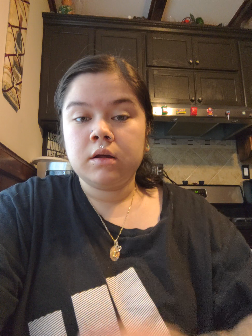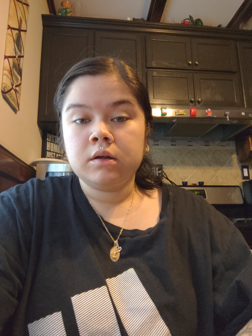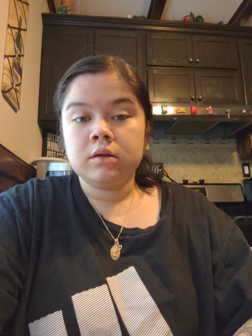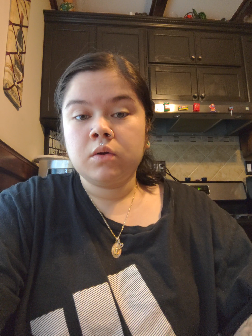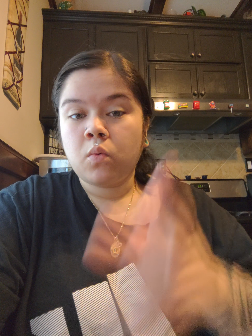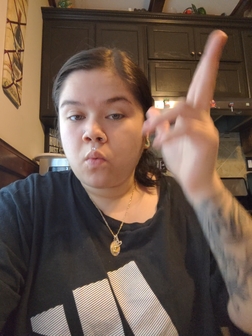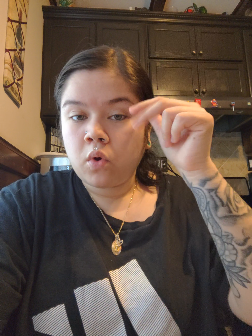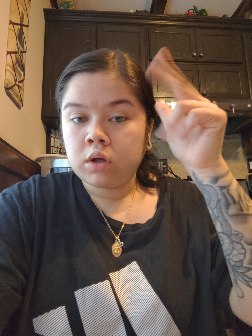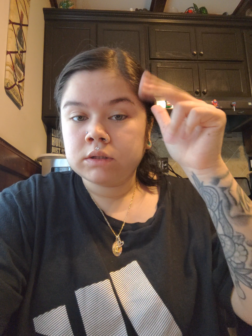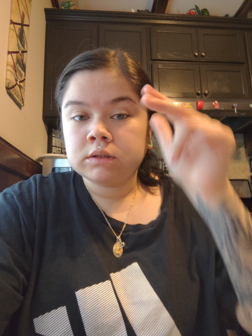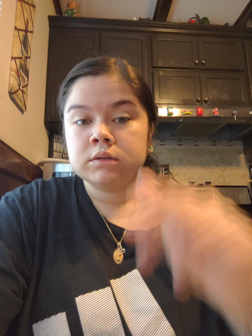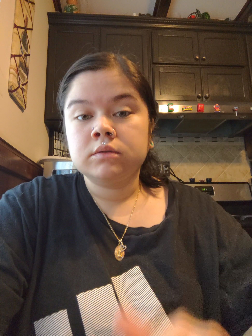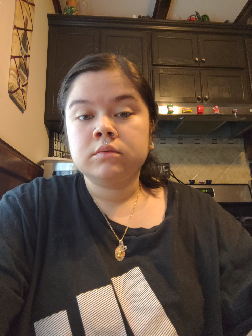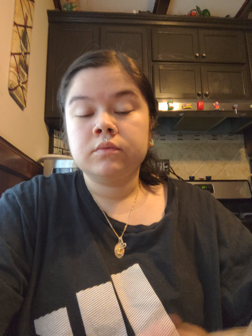horse